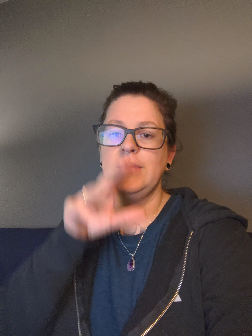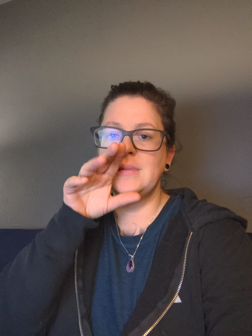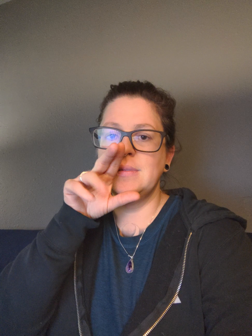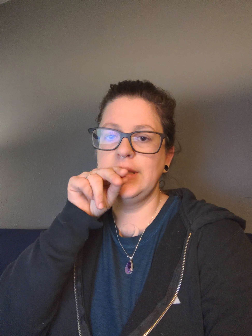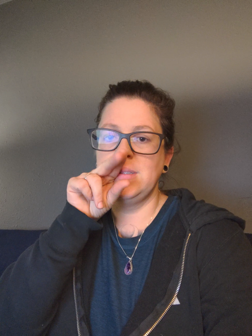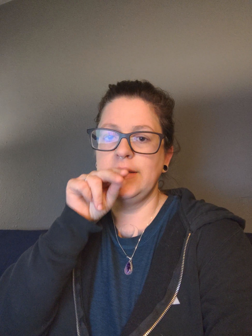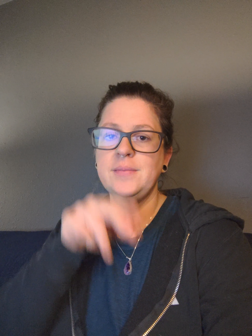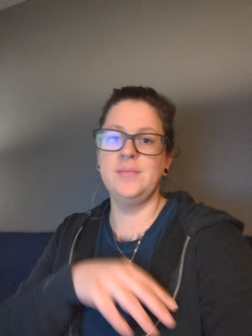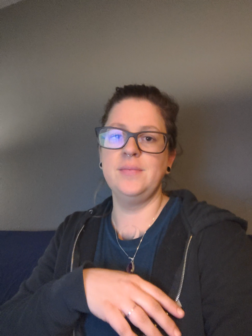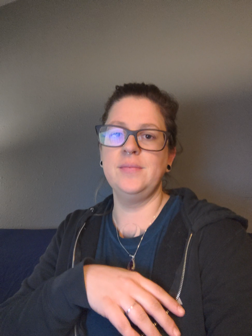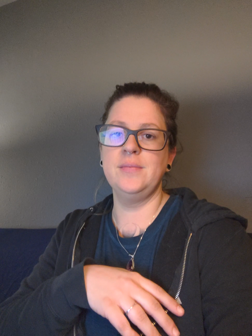duck